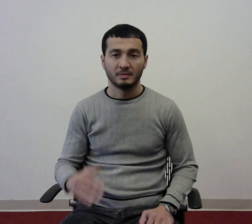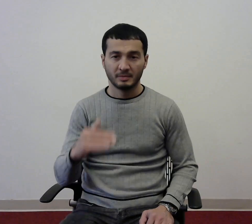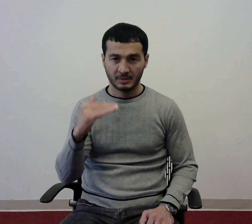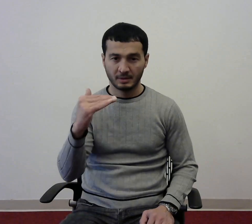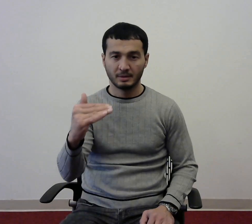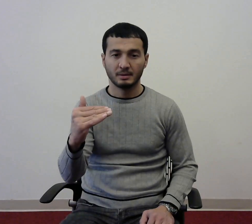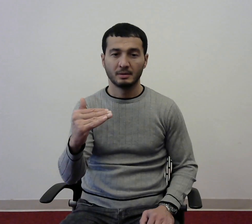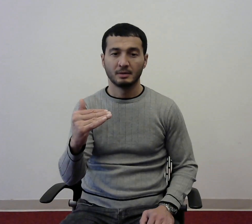siz